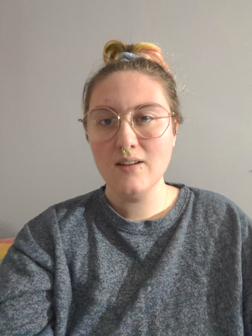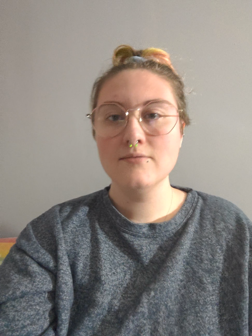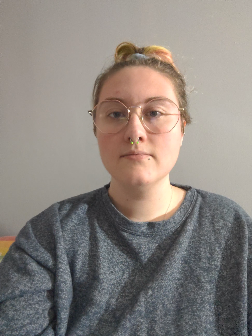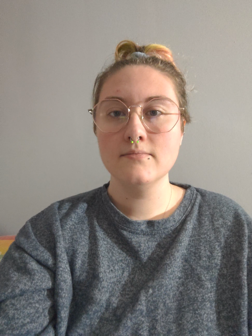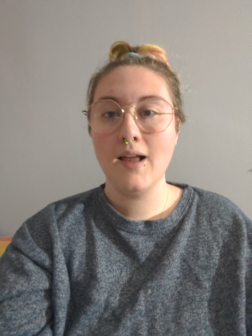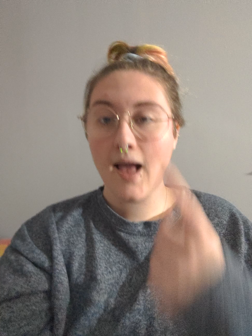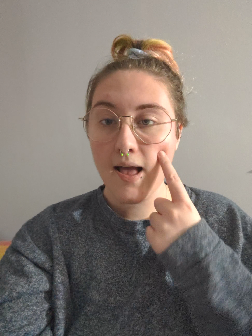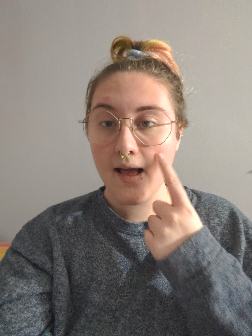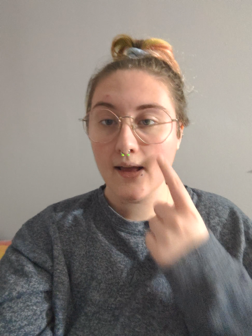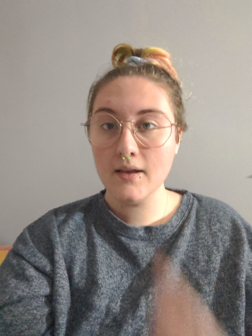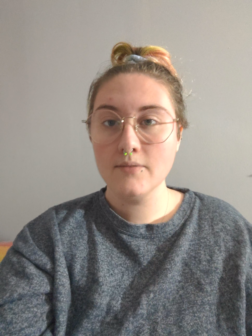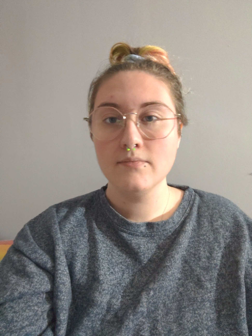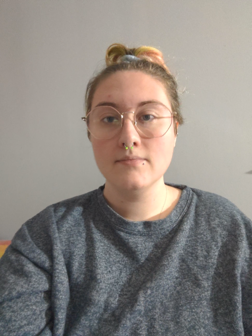eye